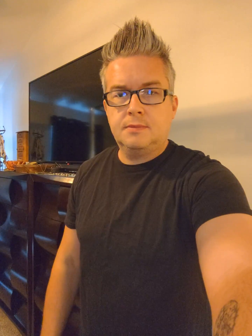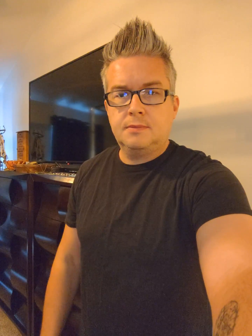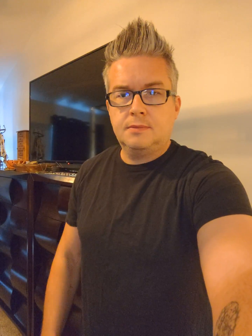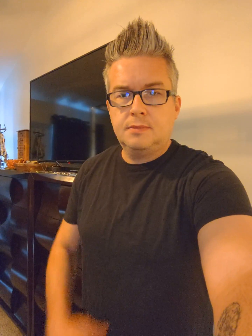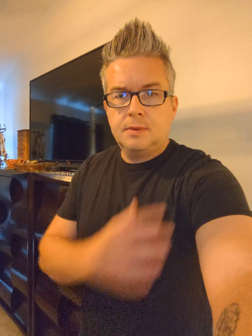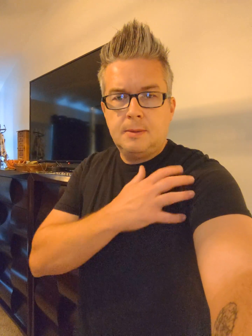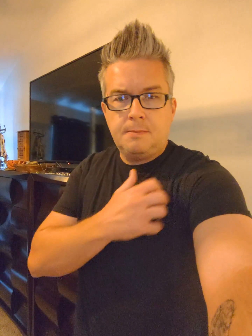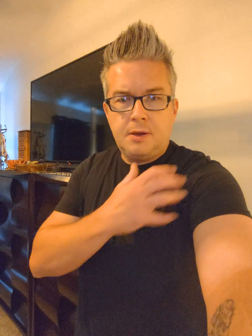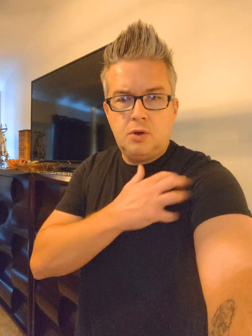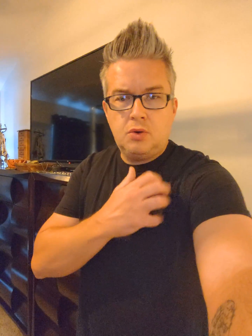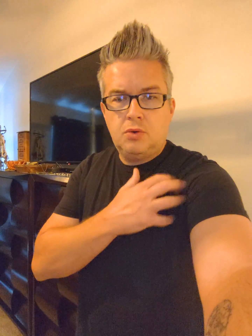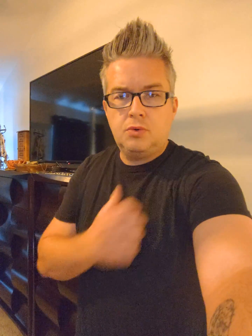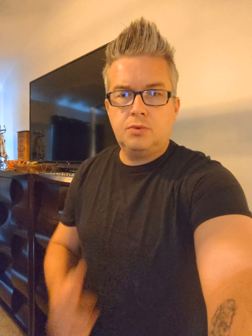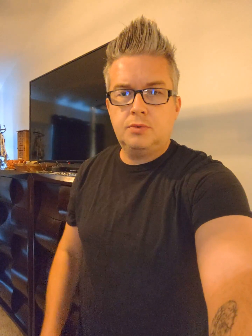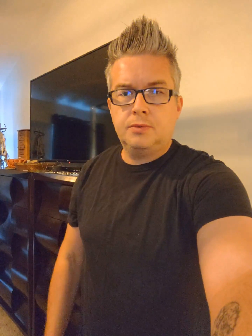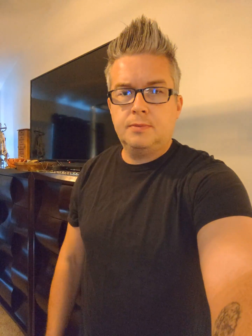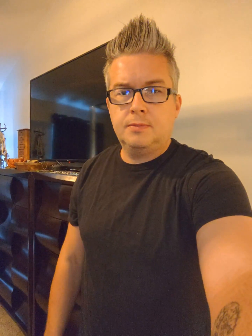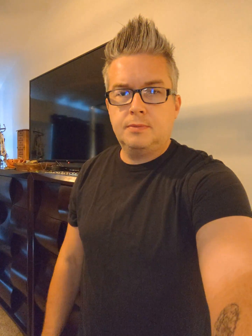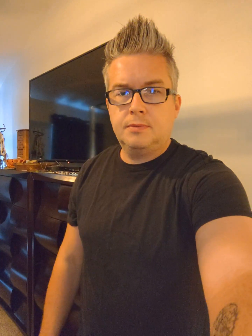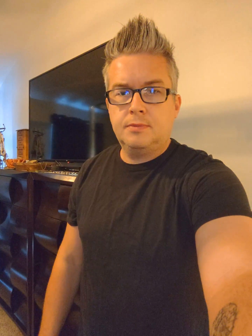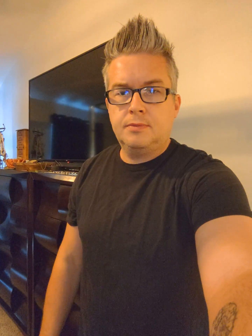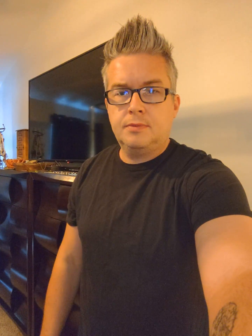bear